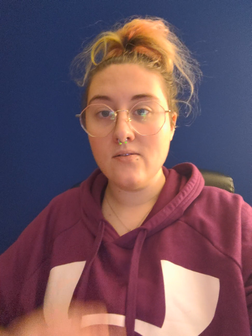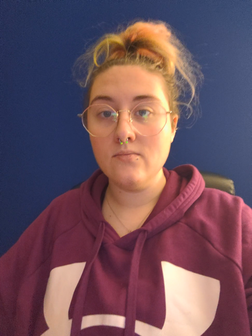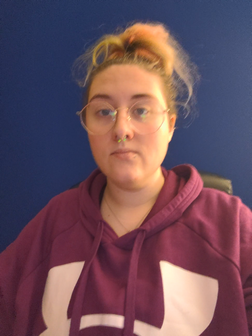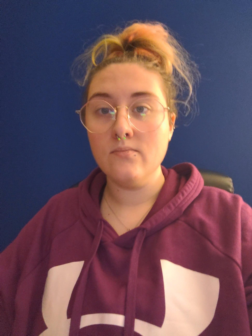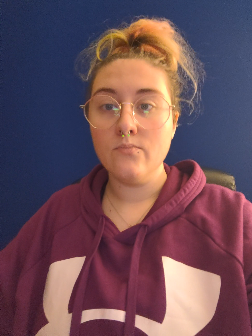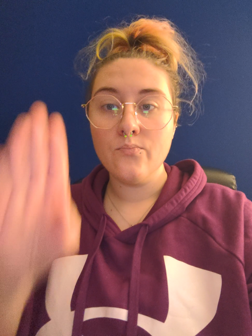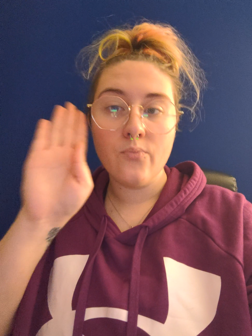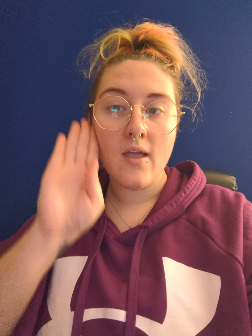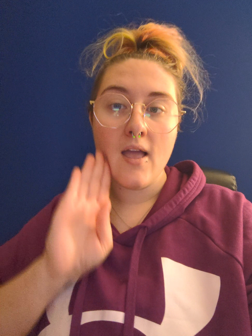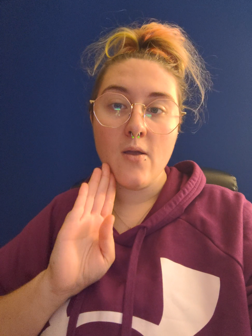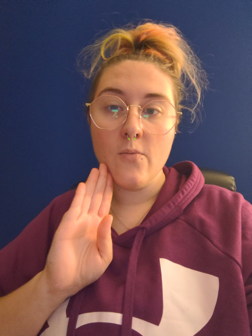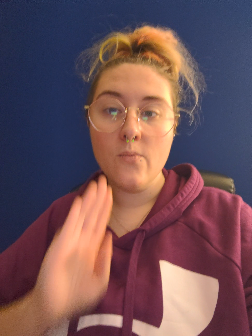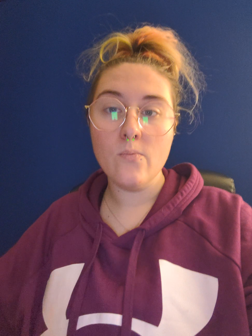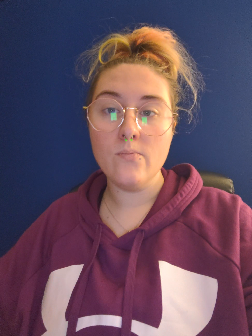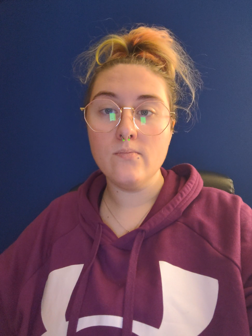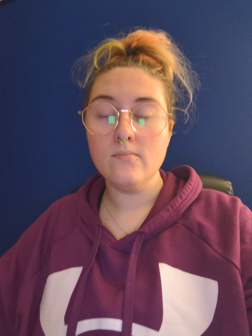brown